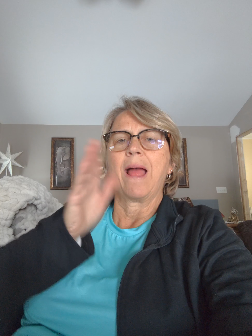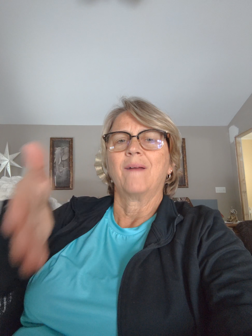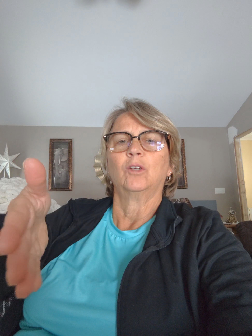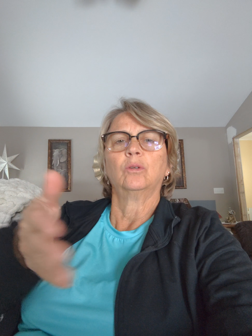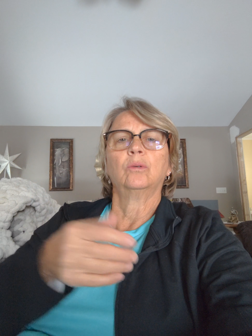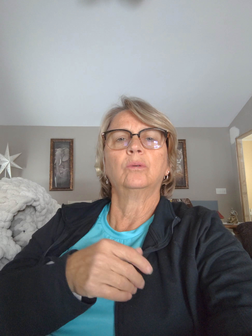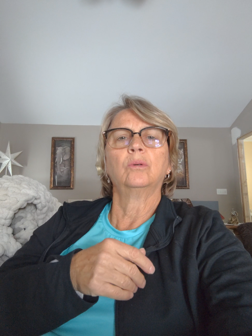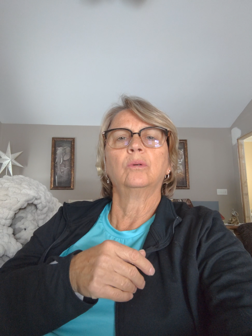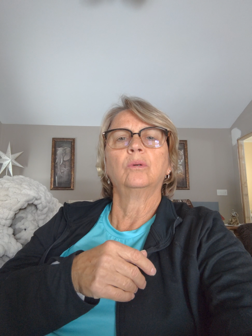after